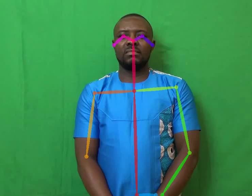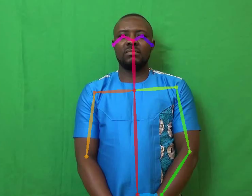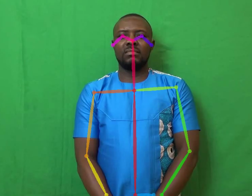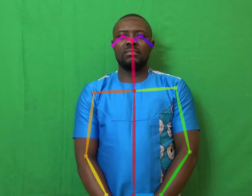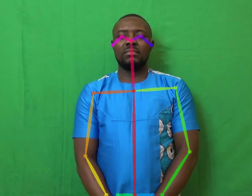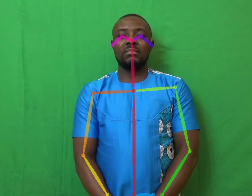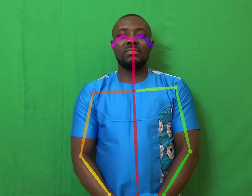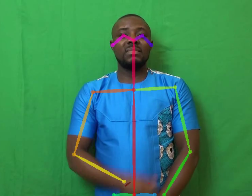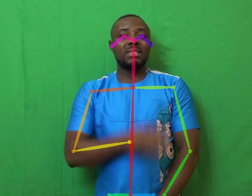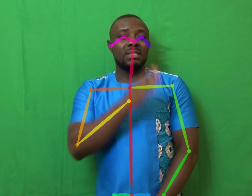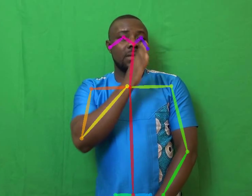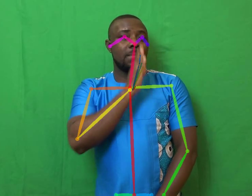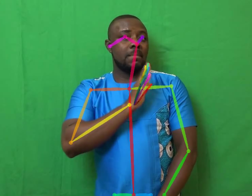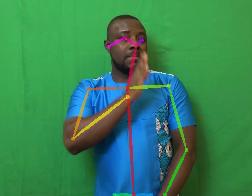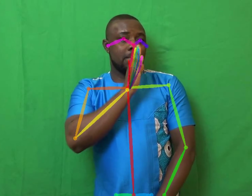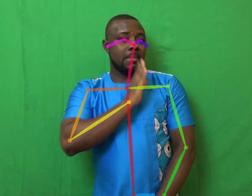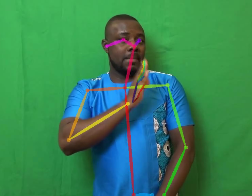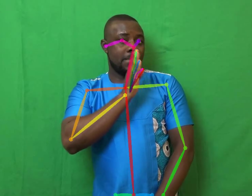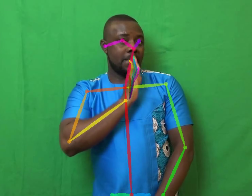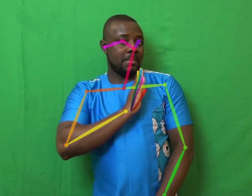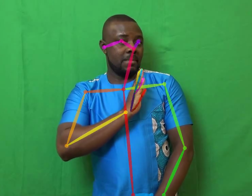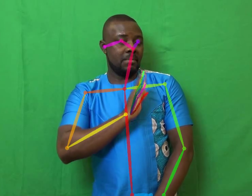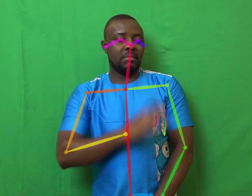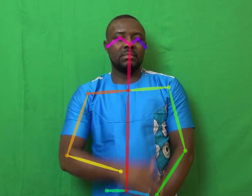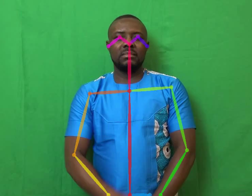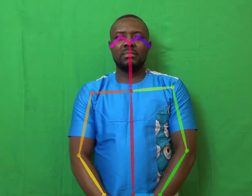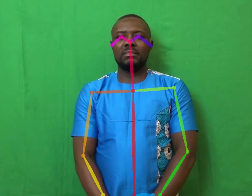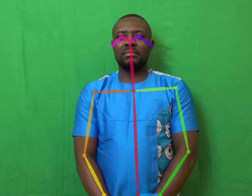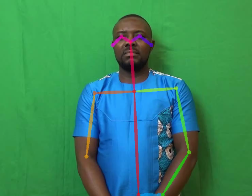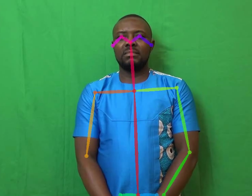breakfast